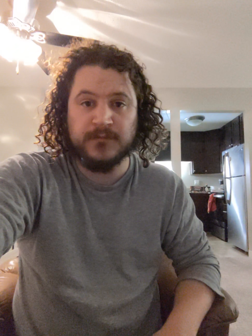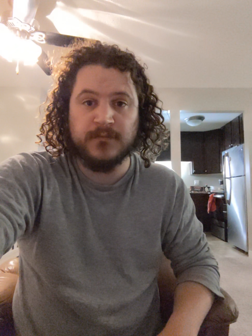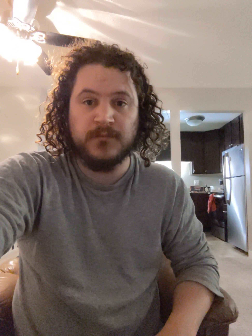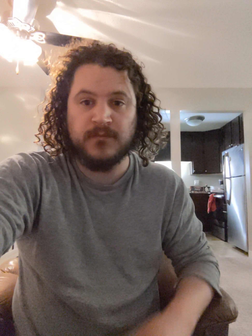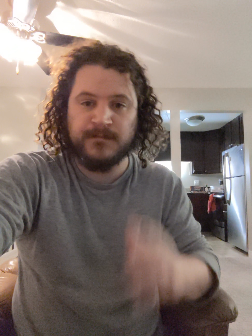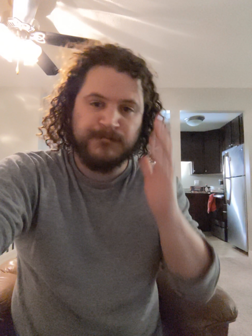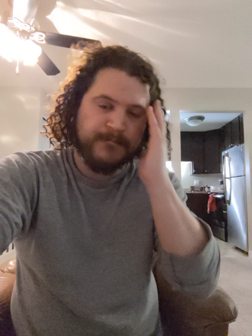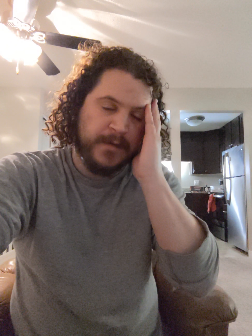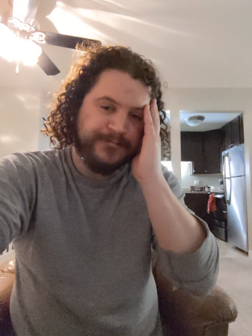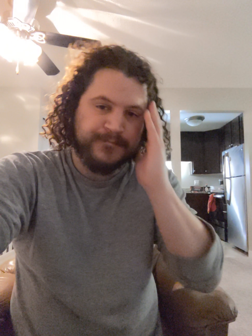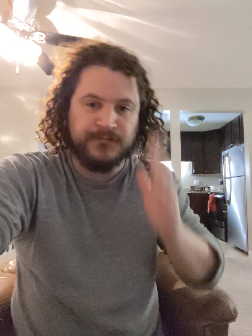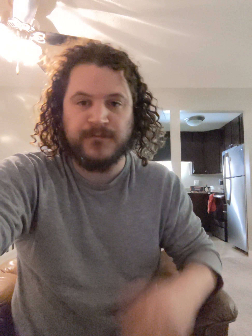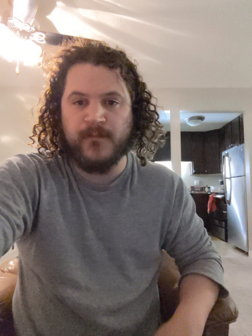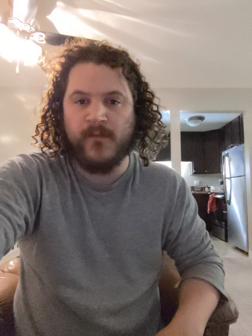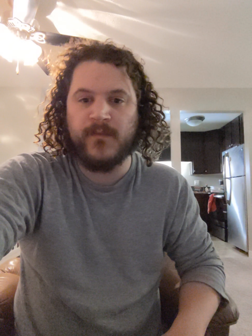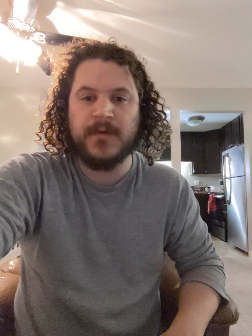bed